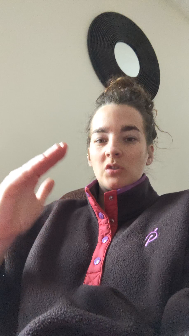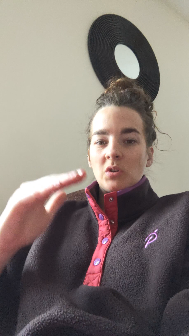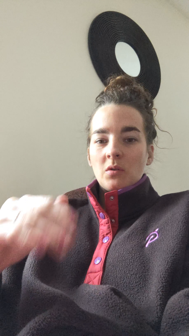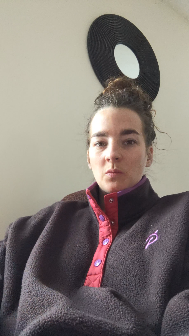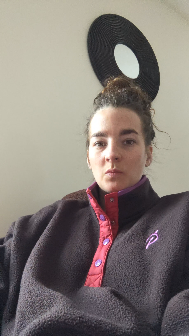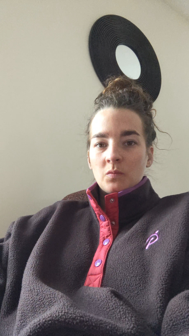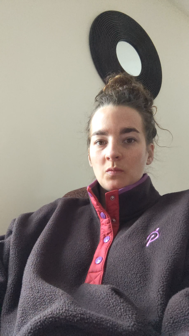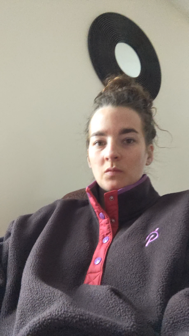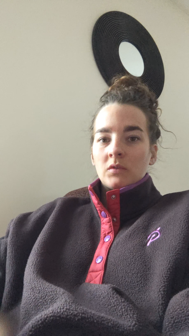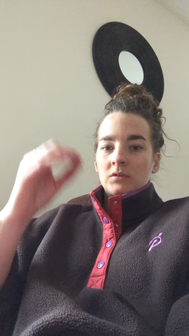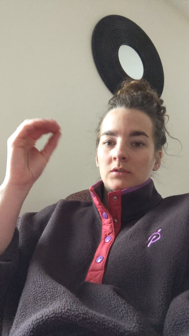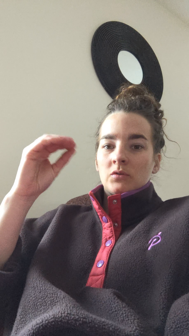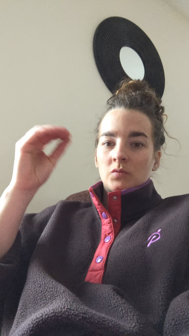dinosaur